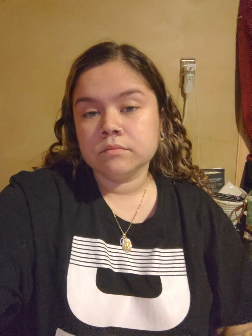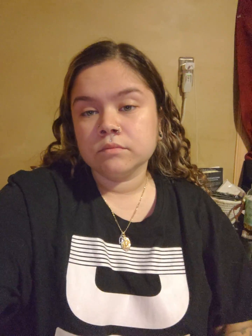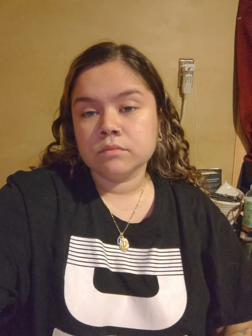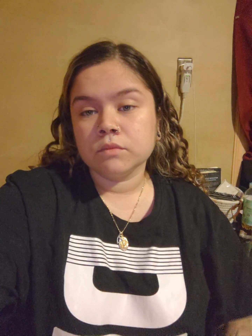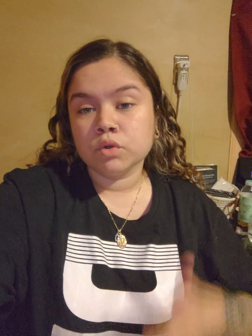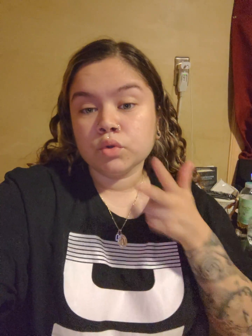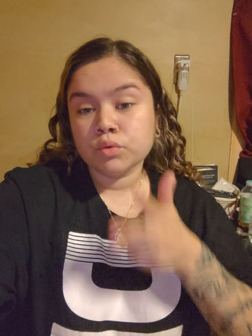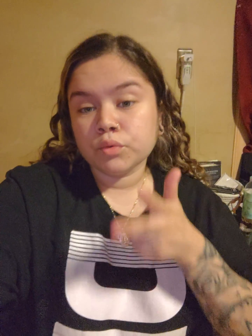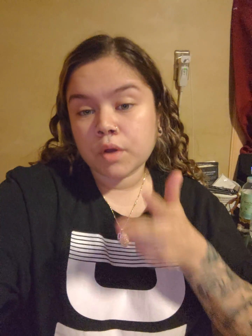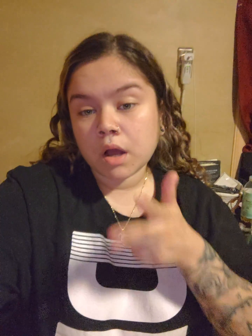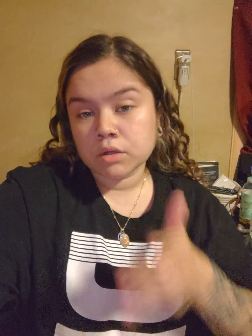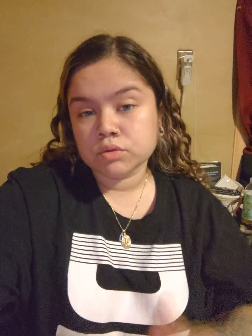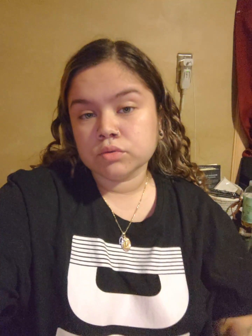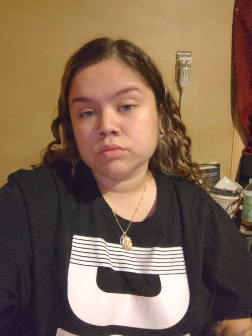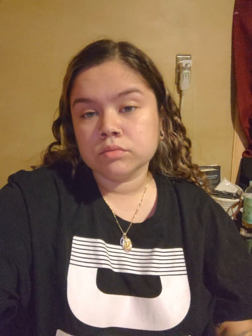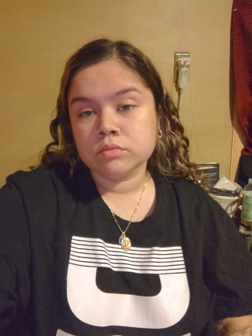garage